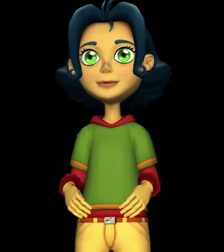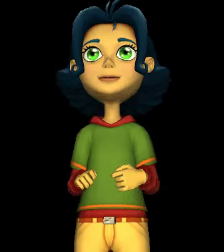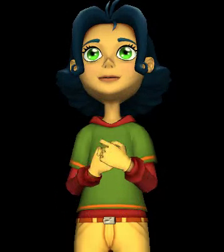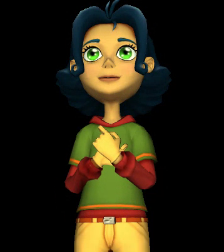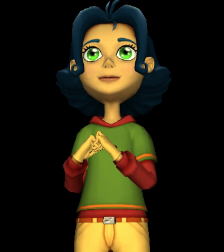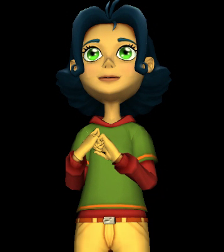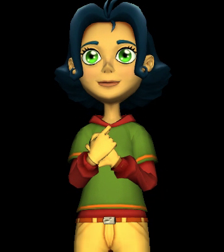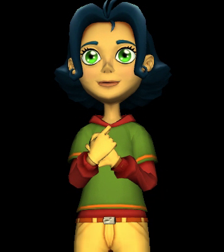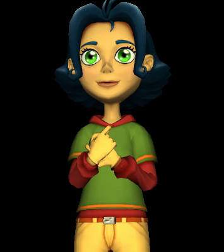يغير